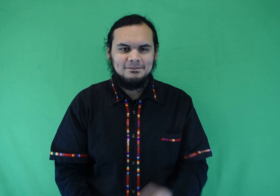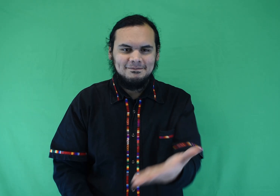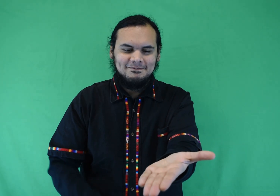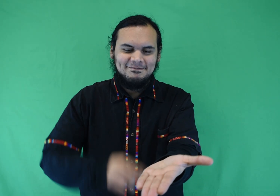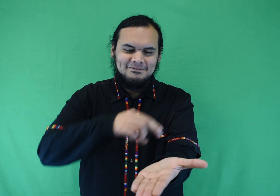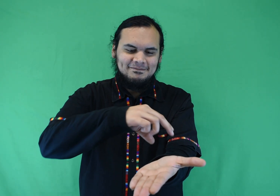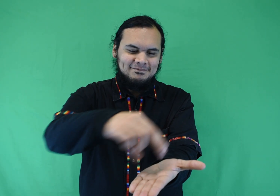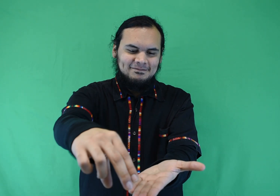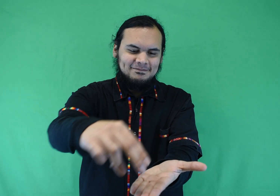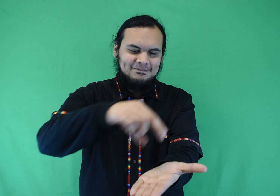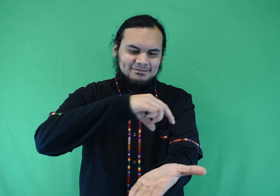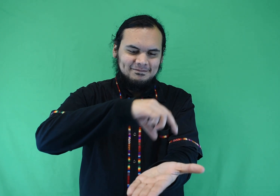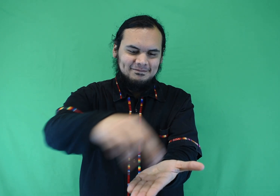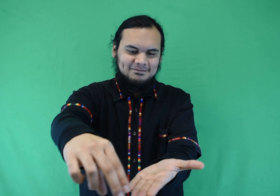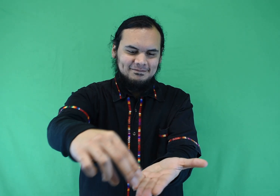comprar